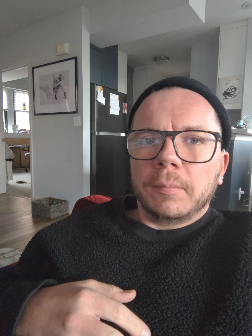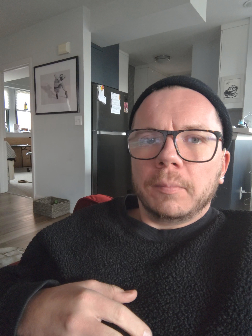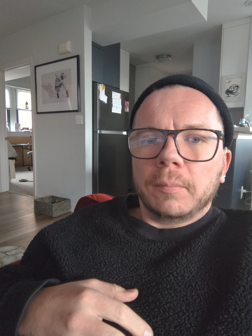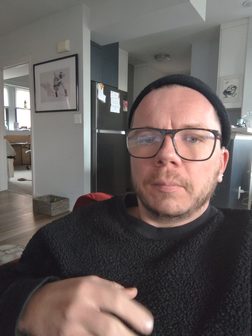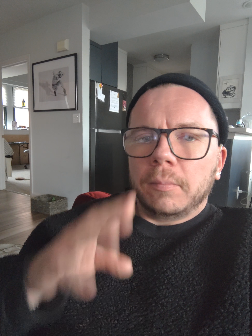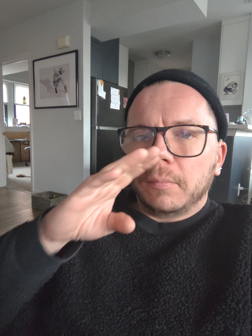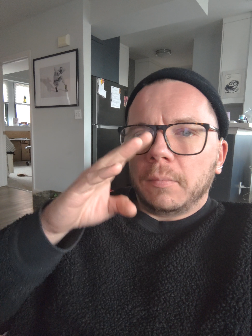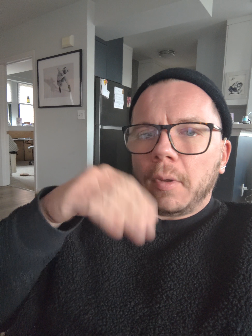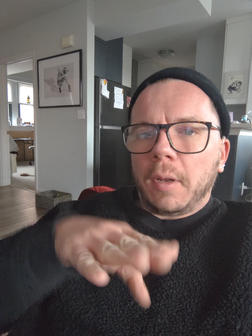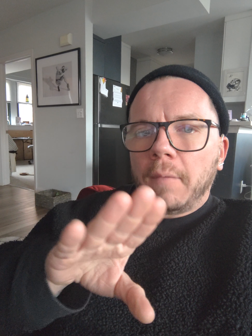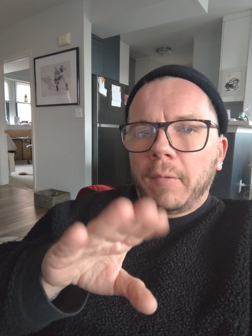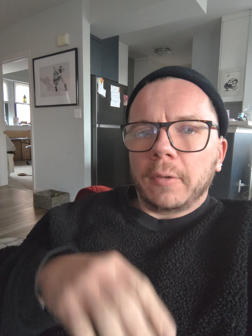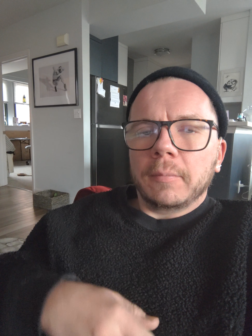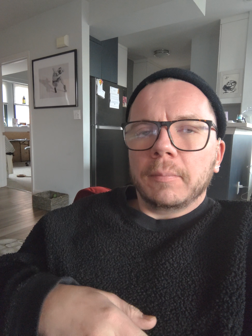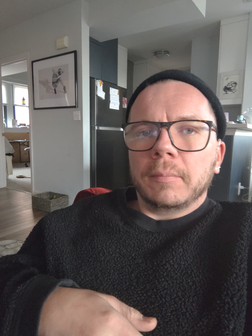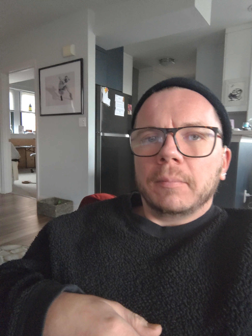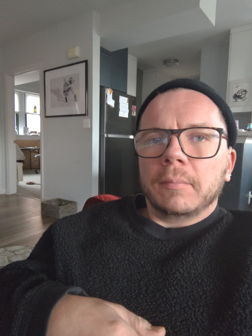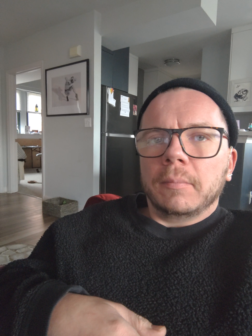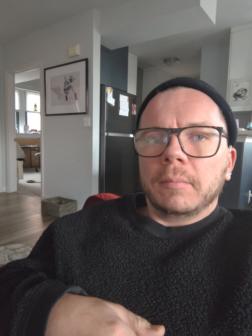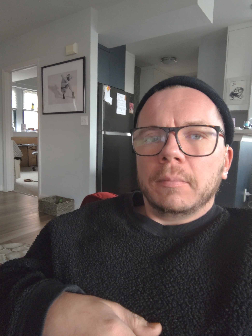elephant